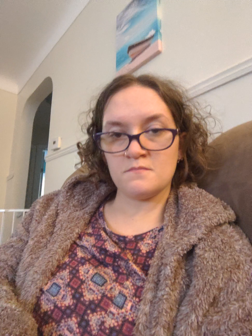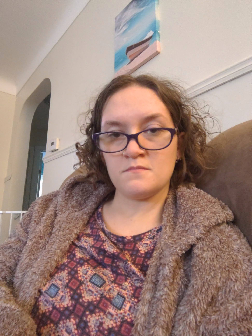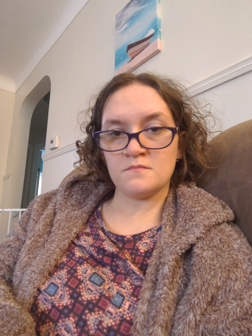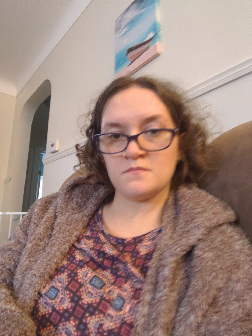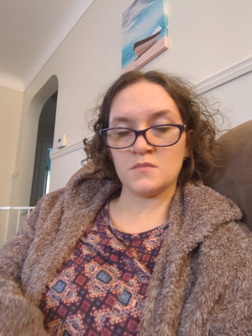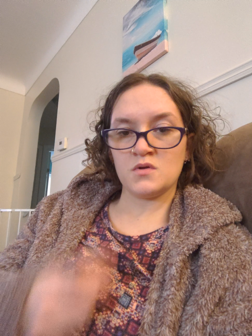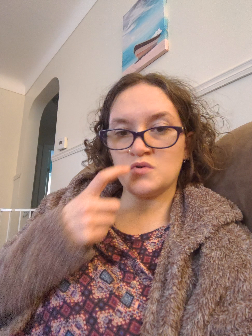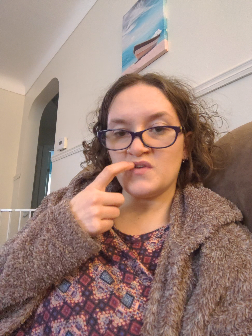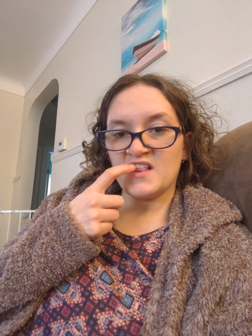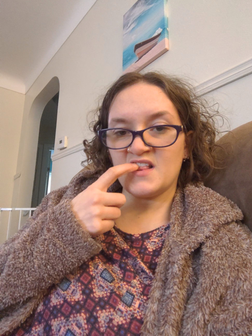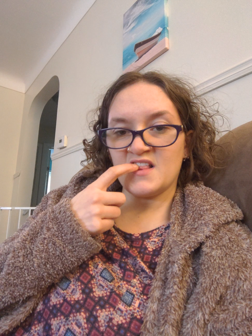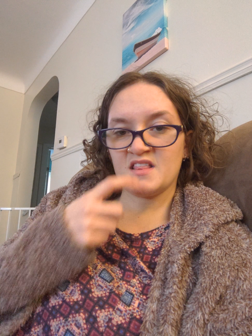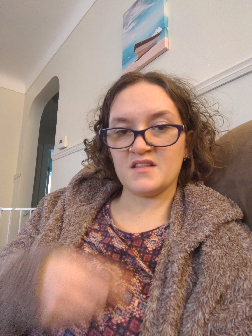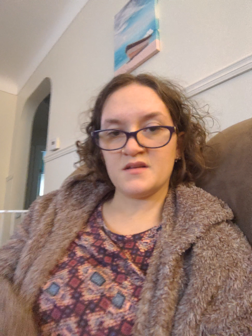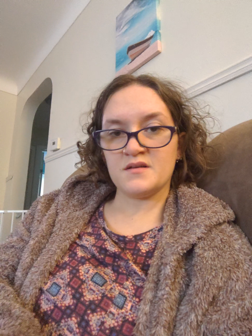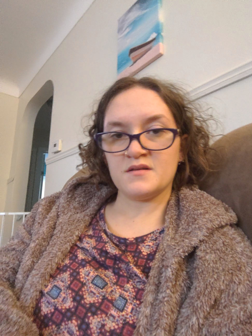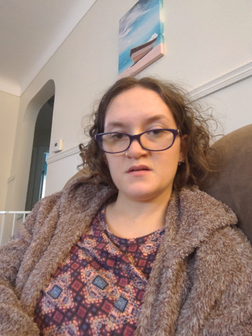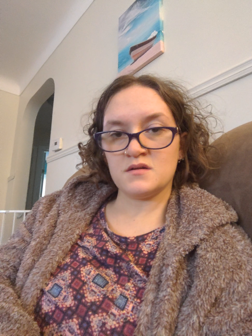tooth